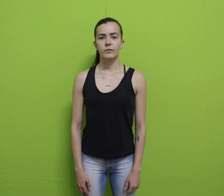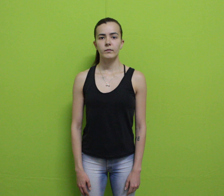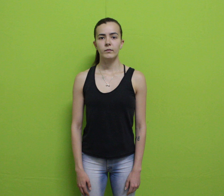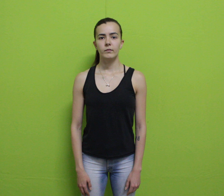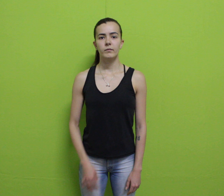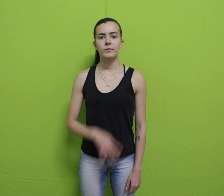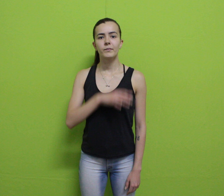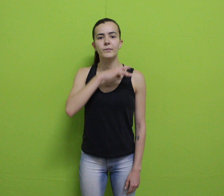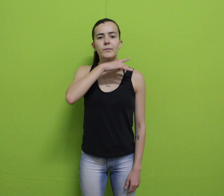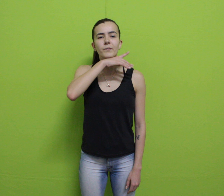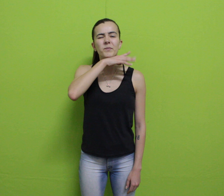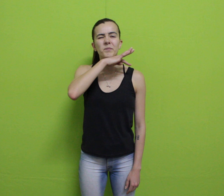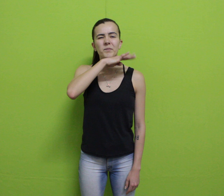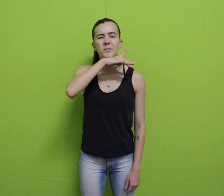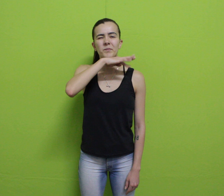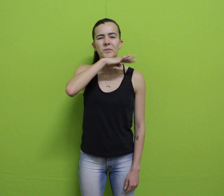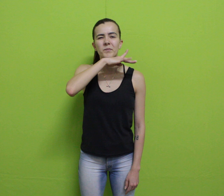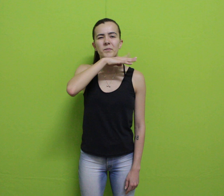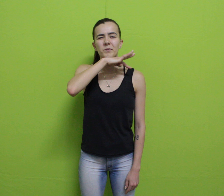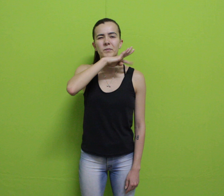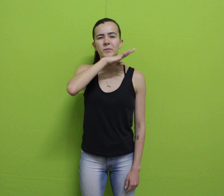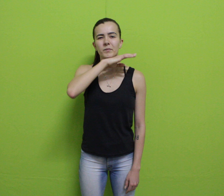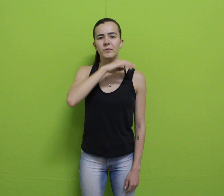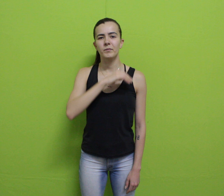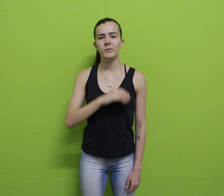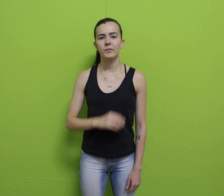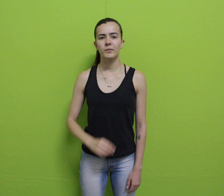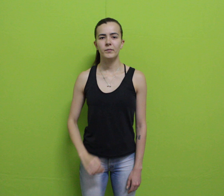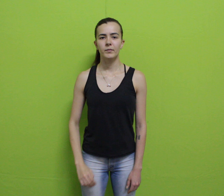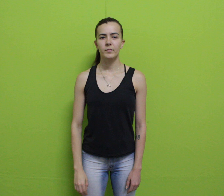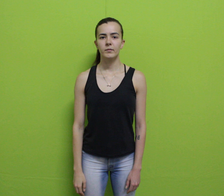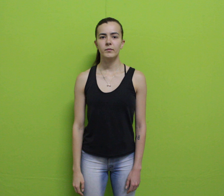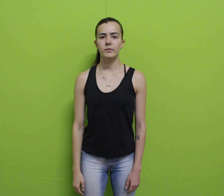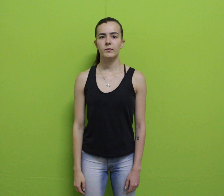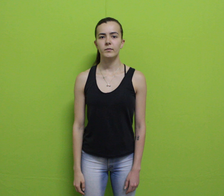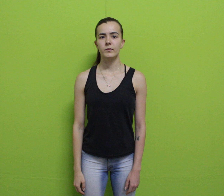ruim